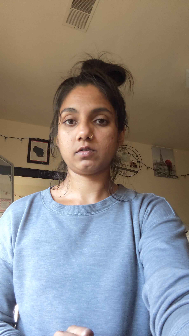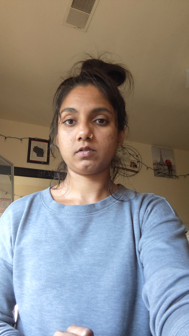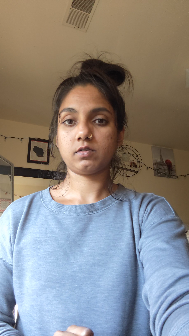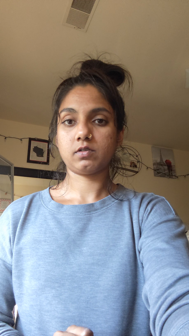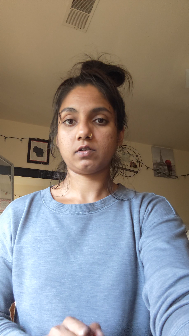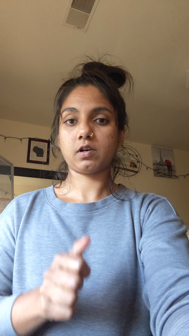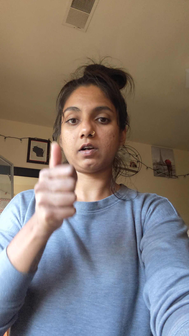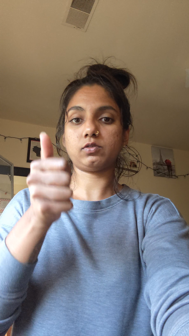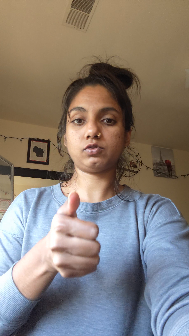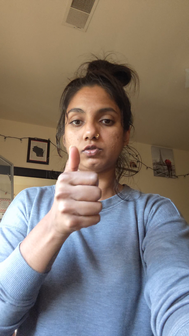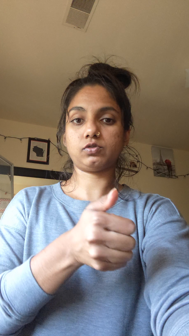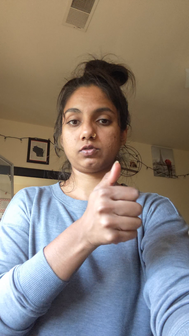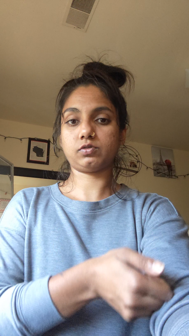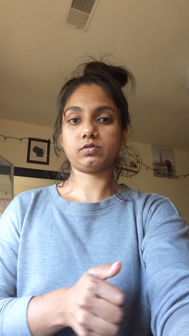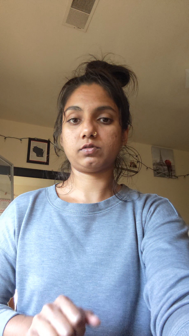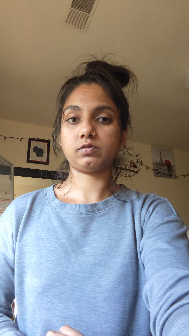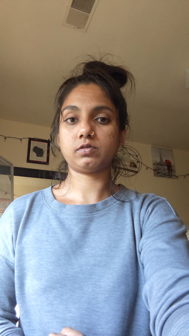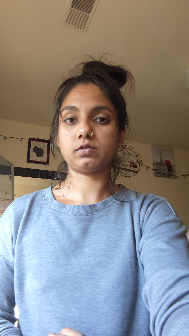each